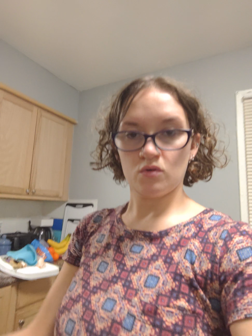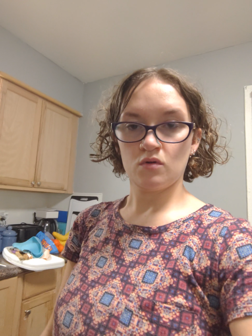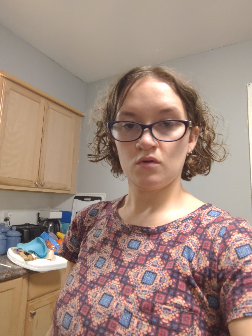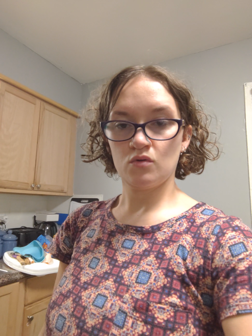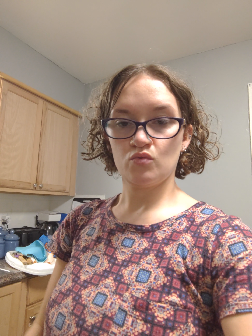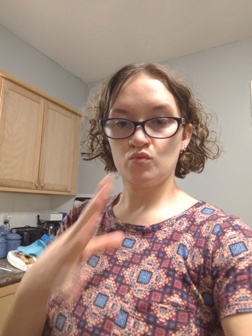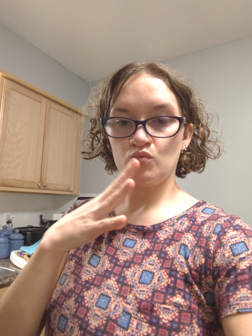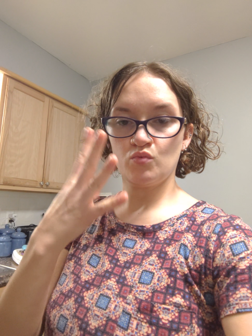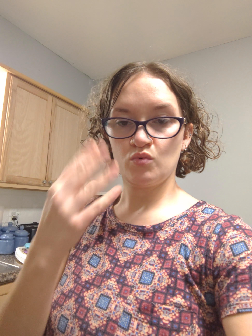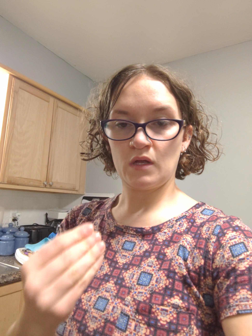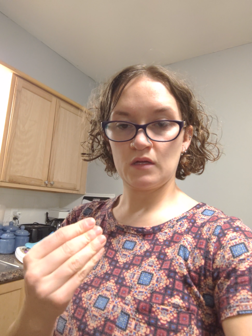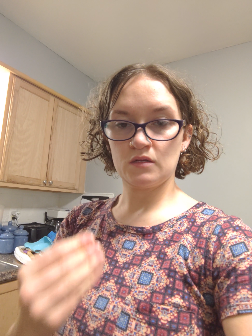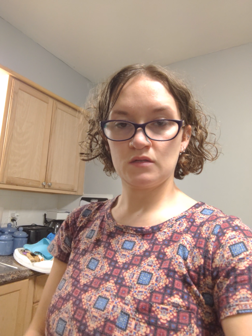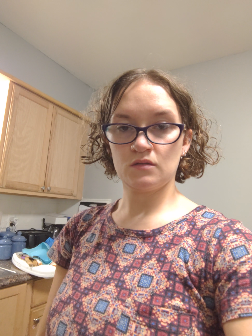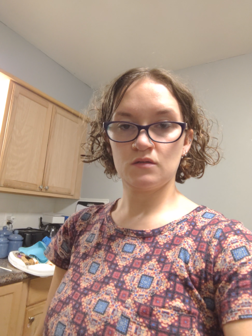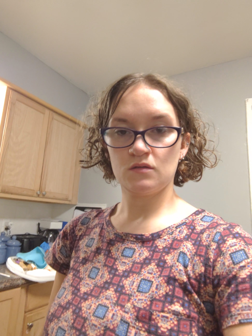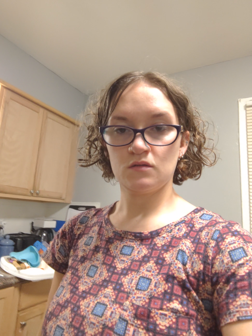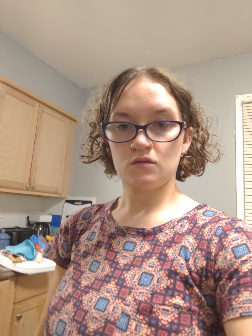wet